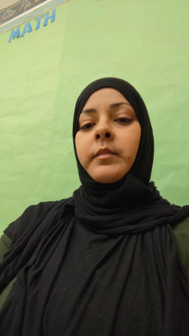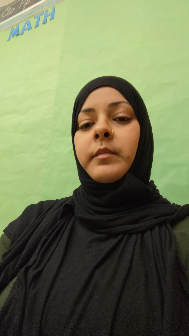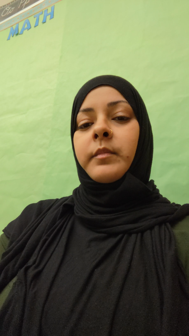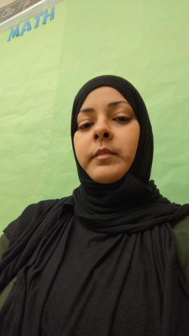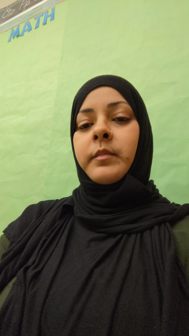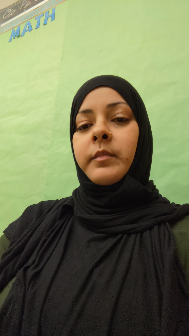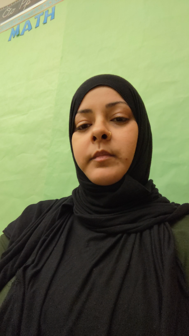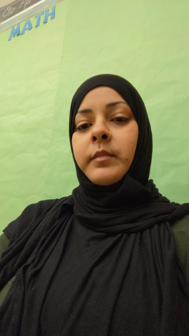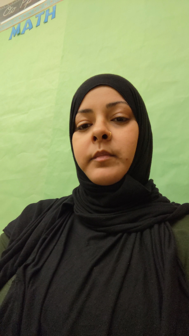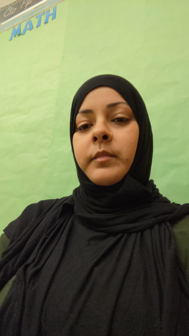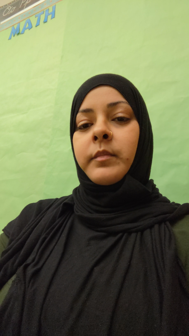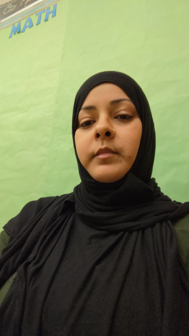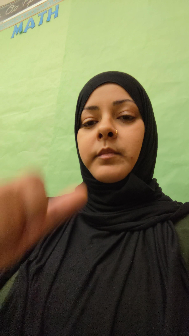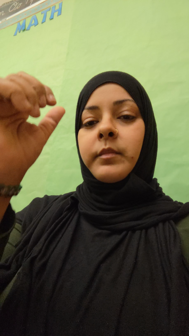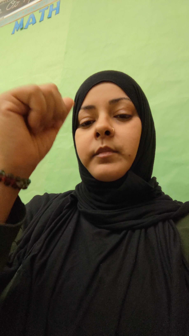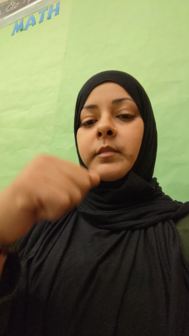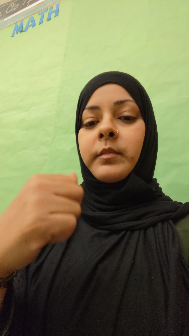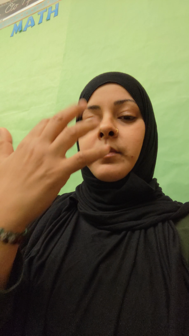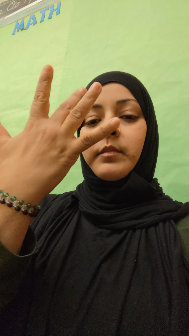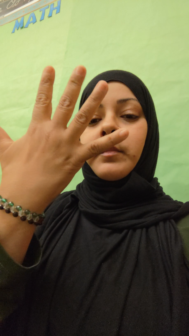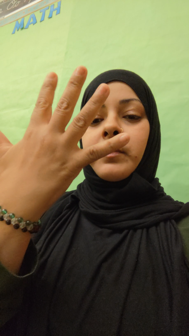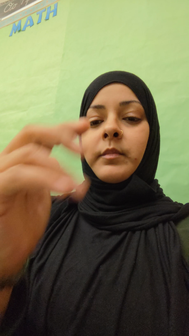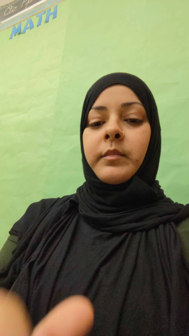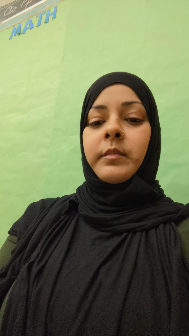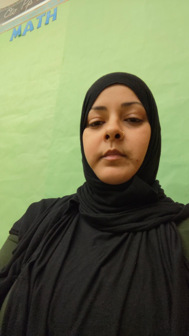gloves